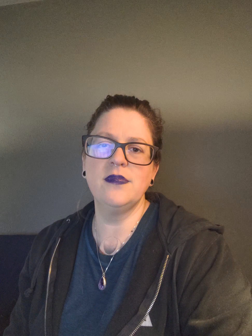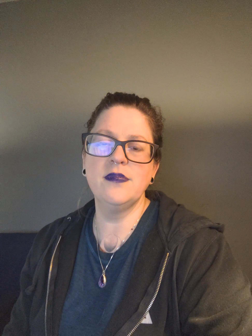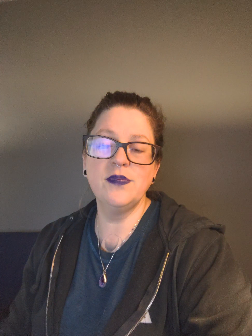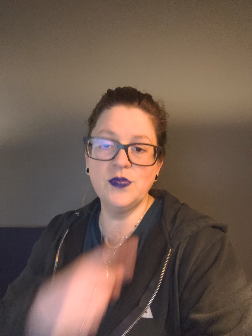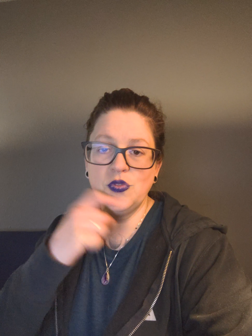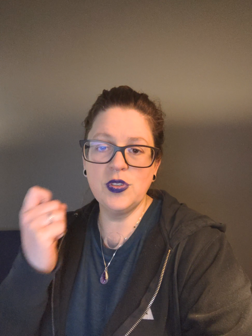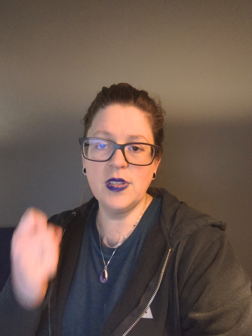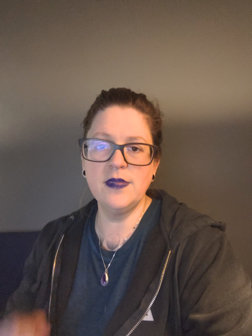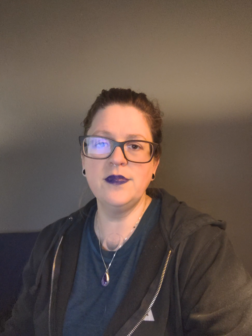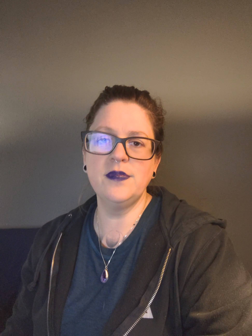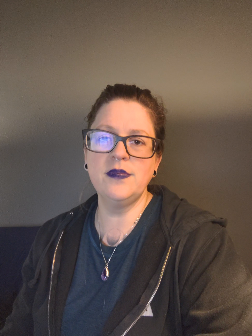dry